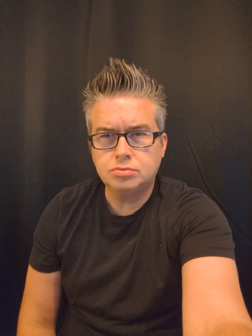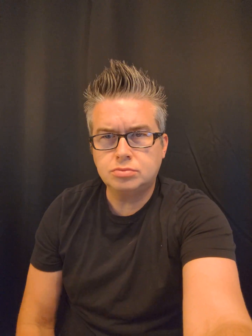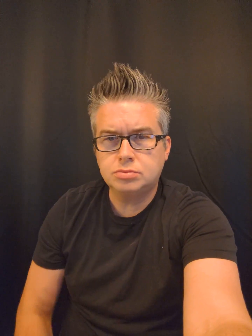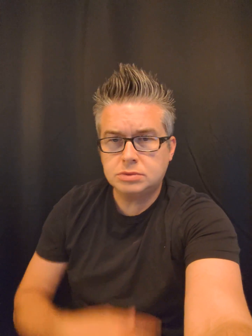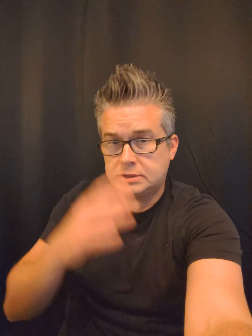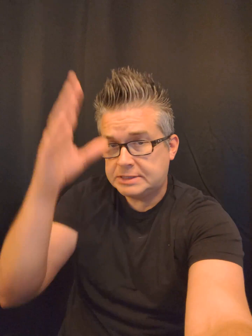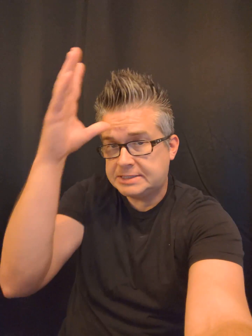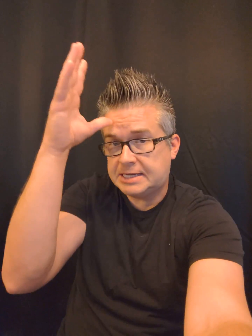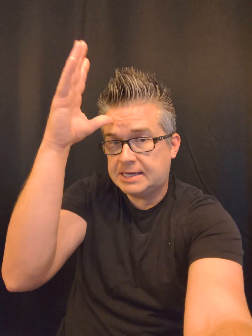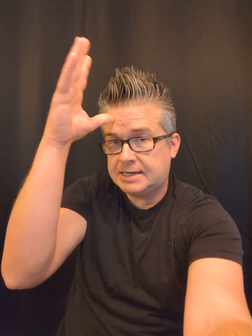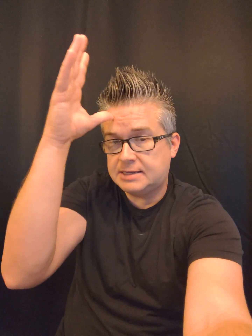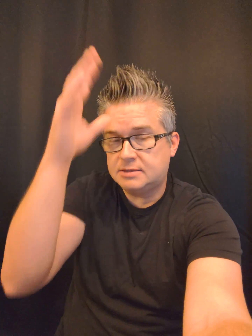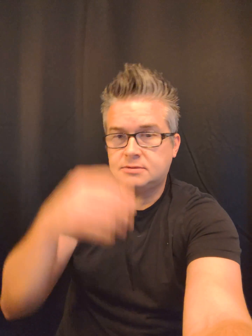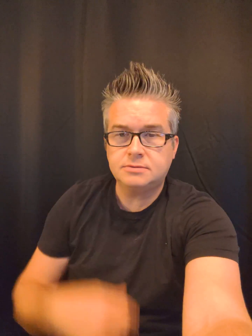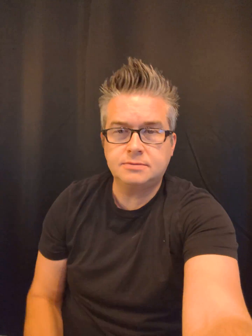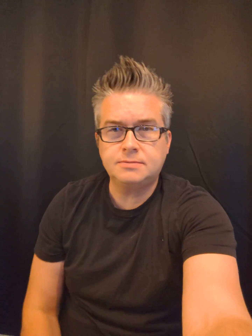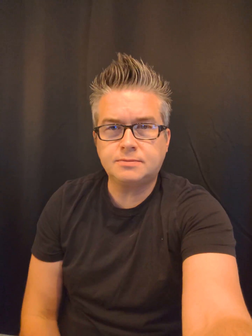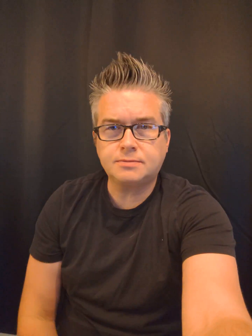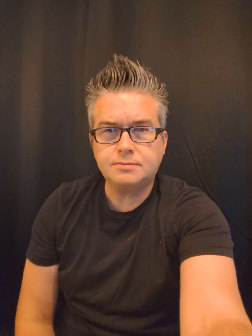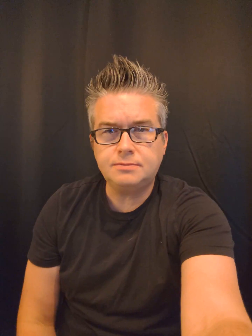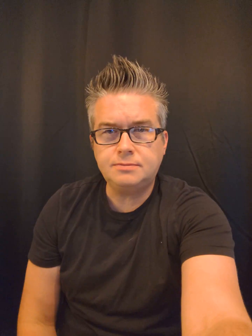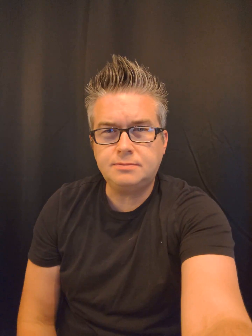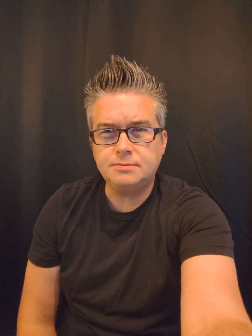daddy